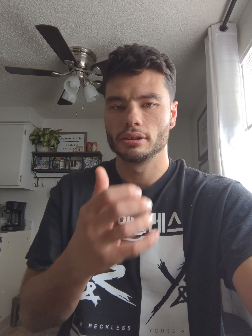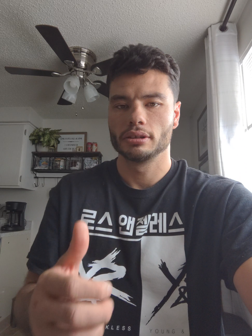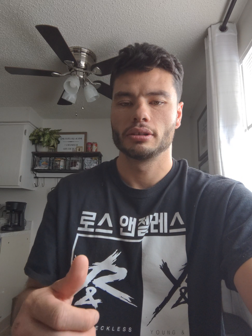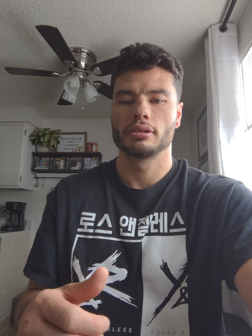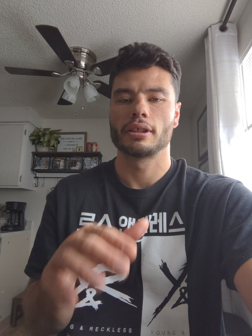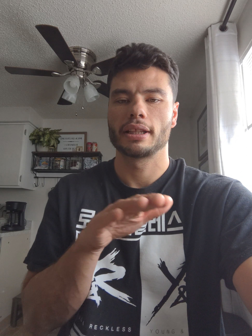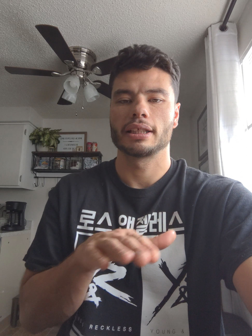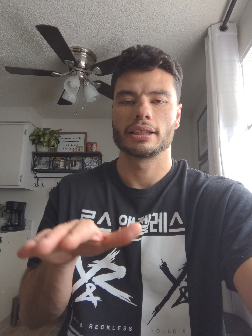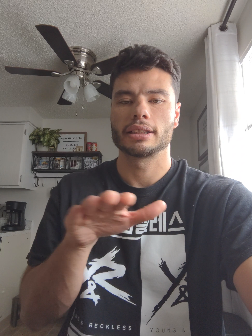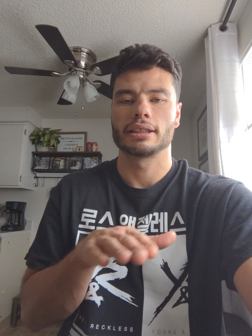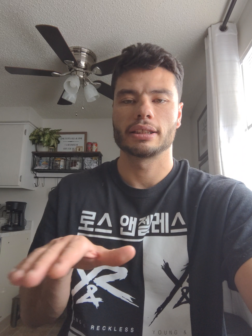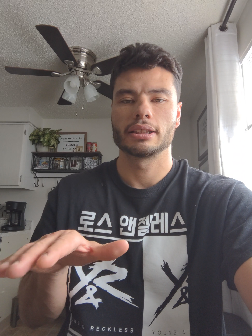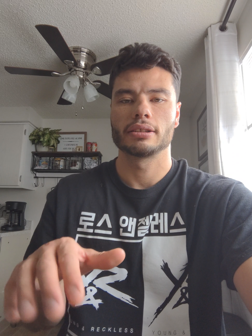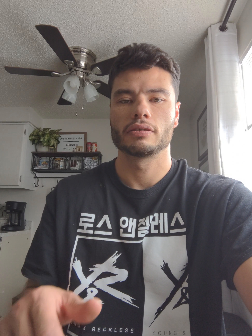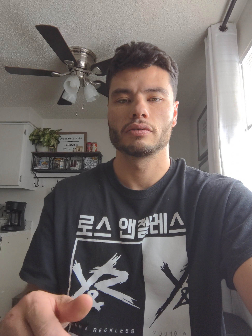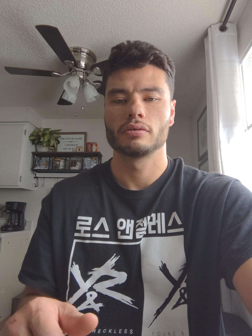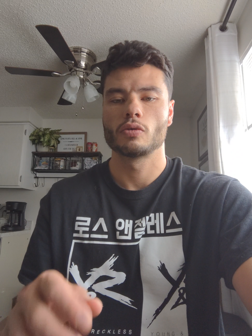clean